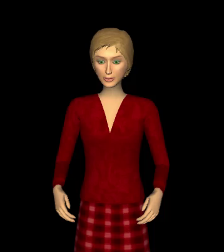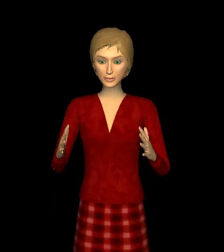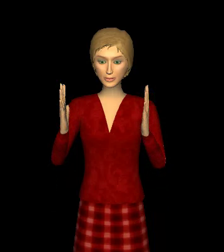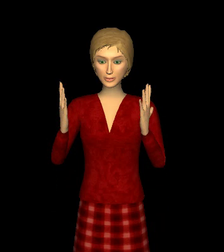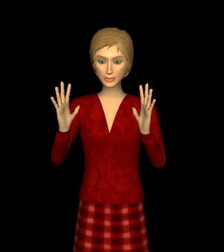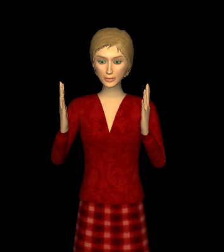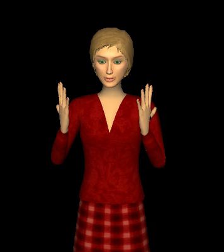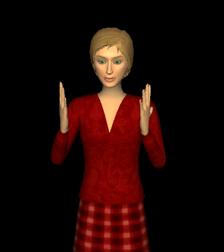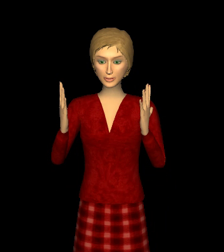أحسنت